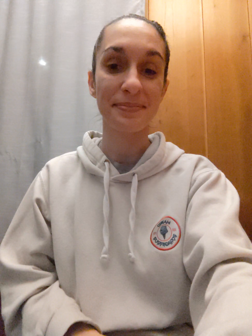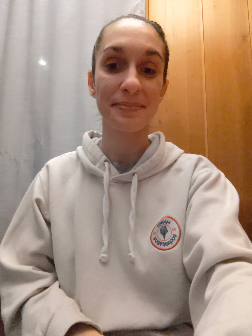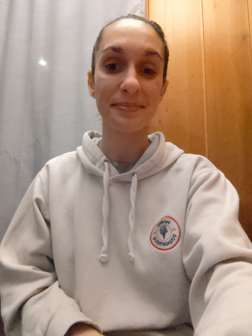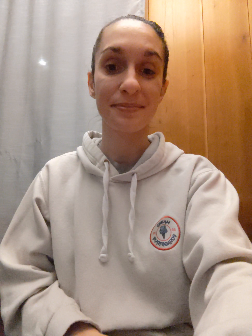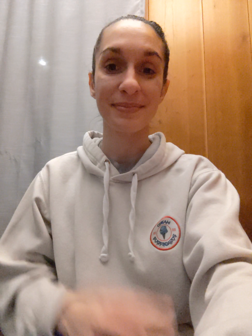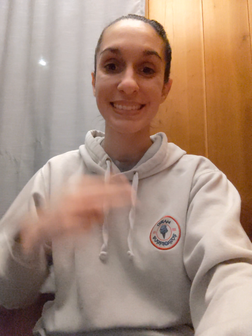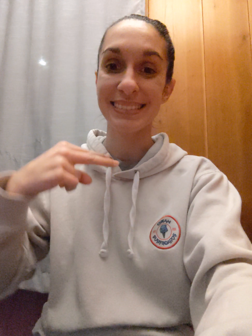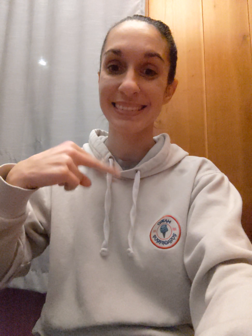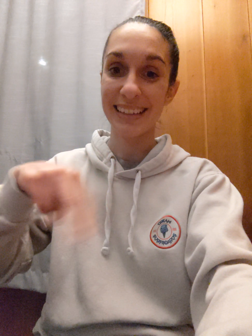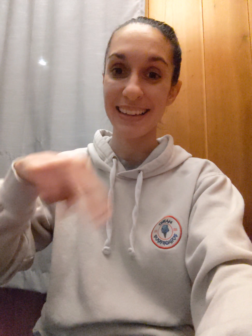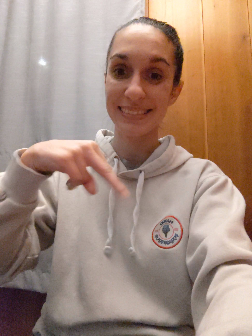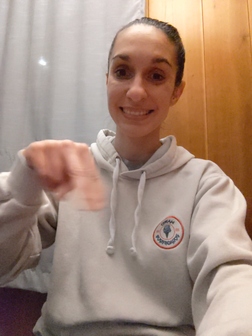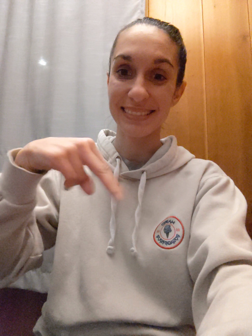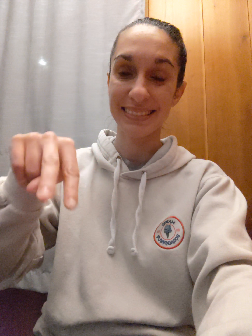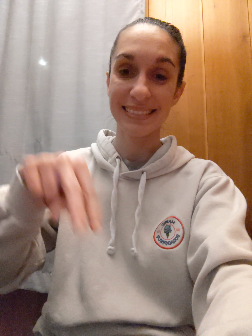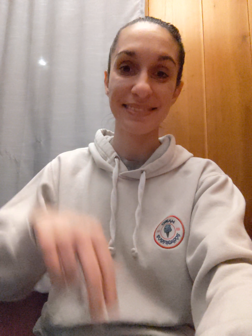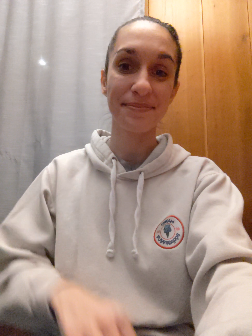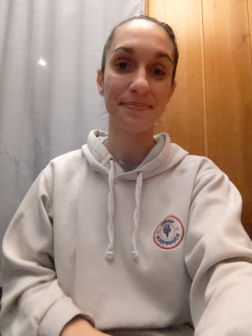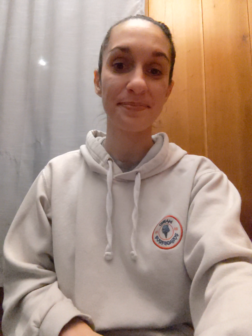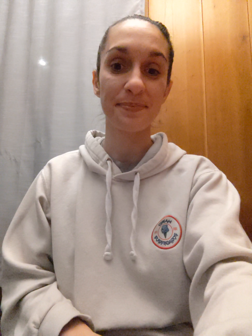dance